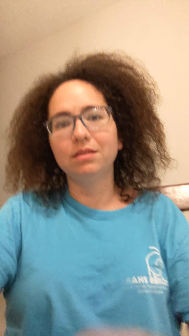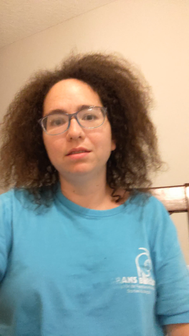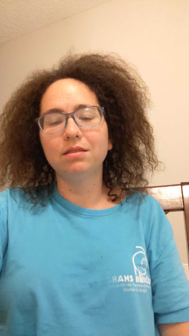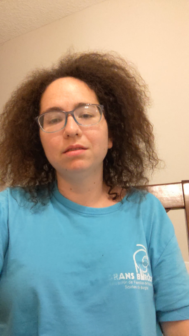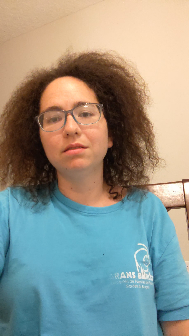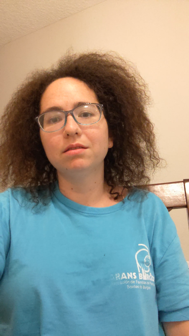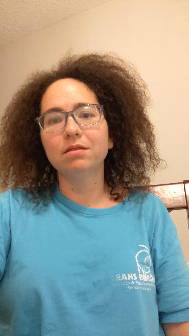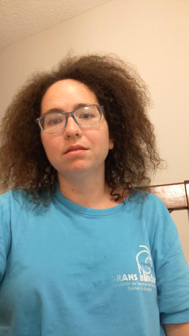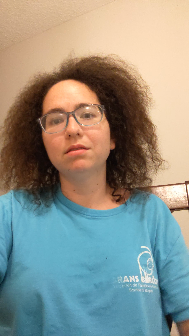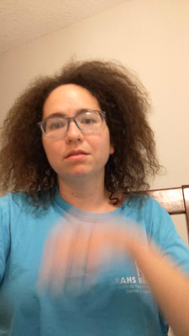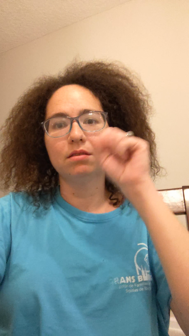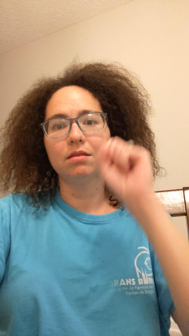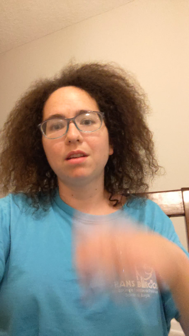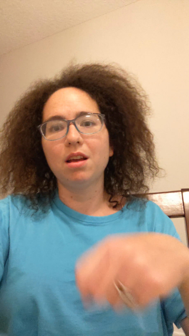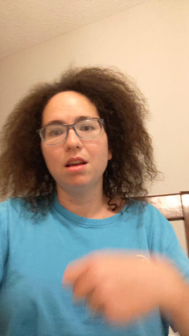could